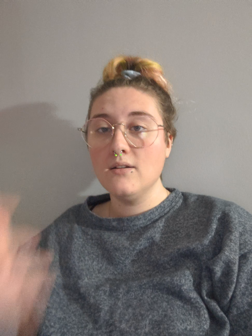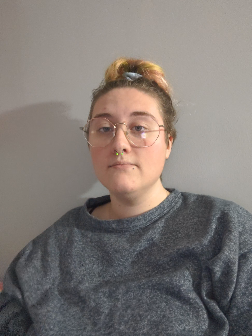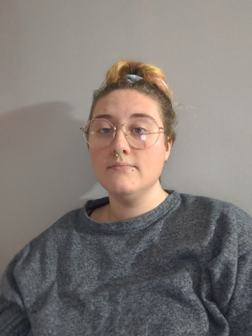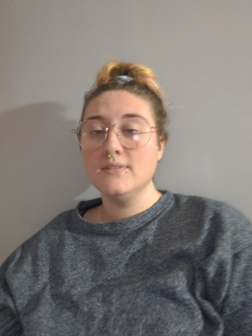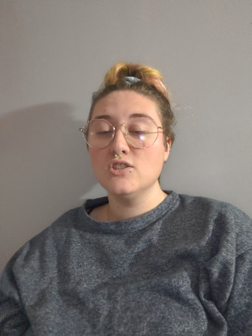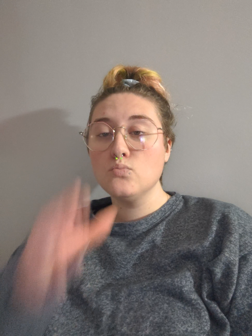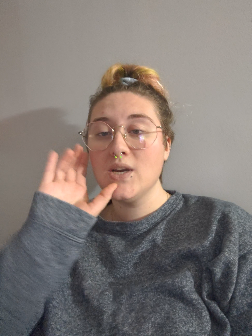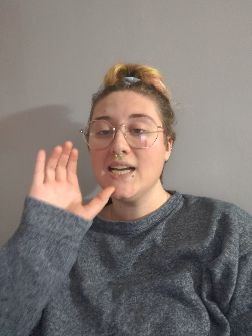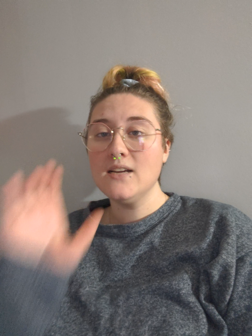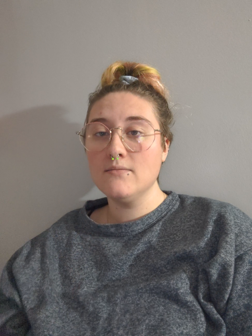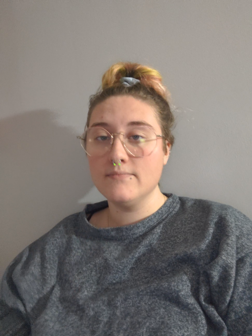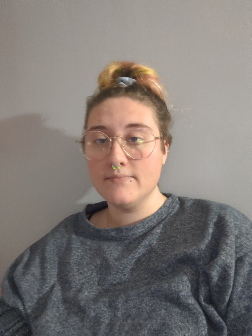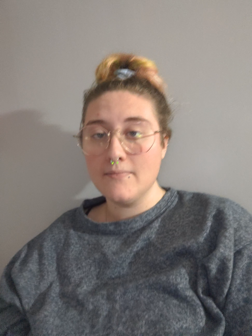drink